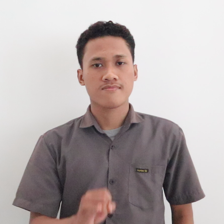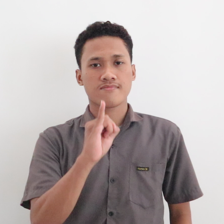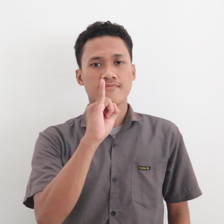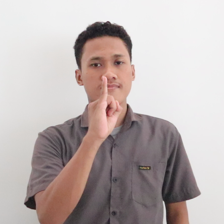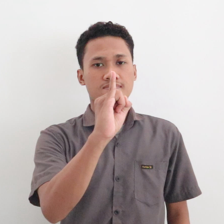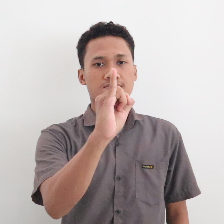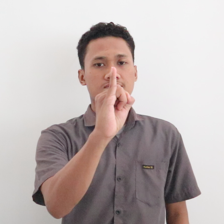I